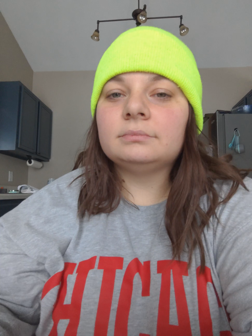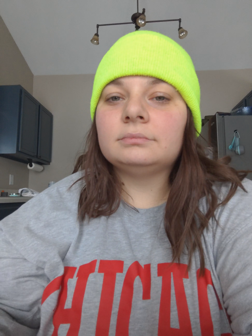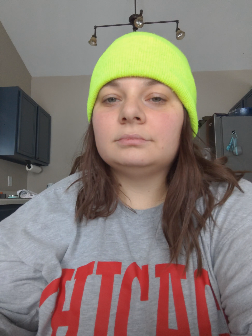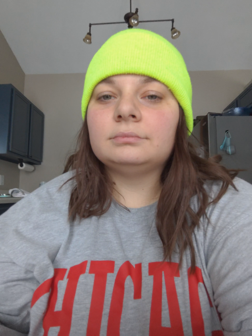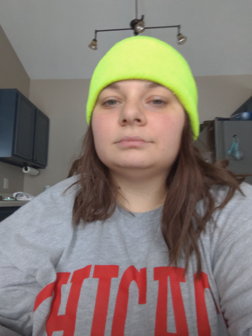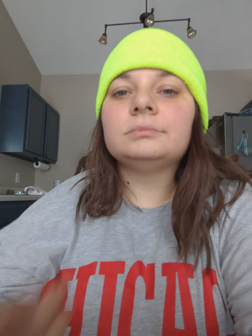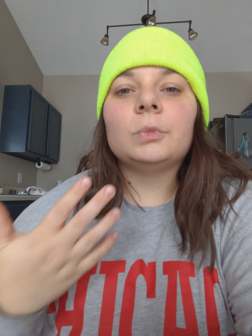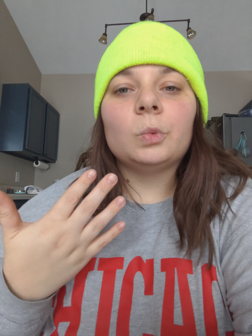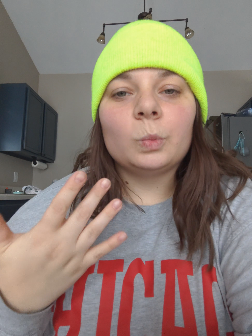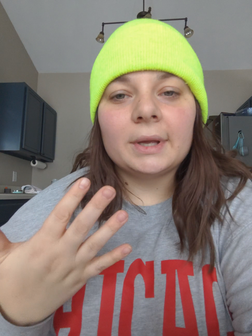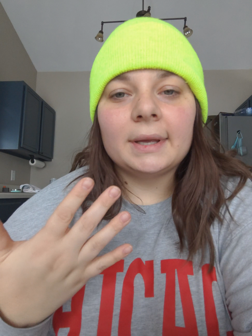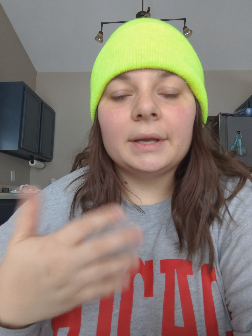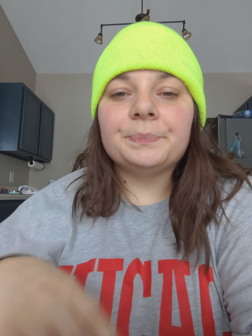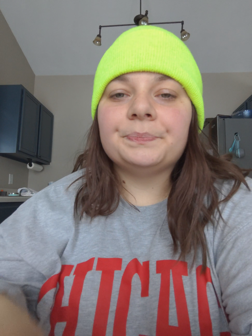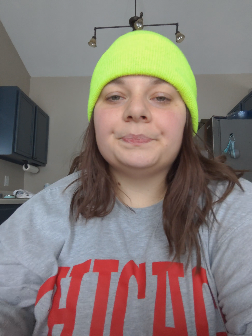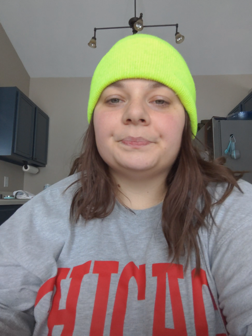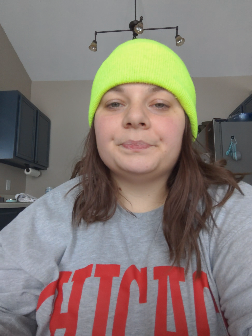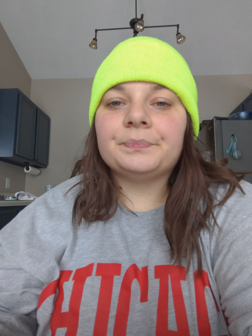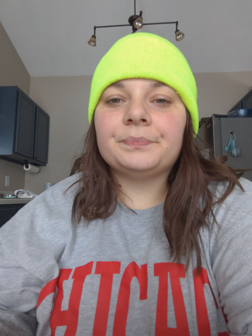wait